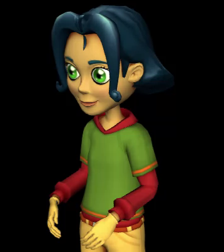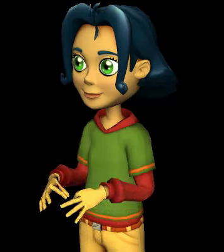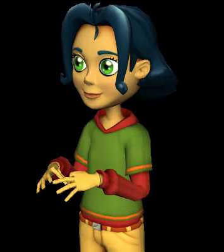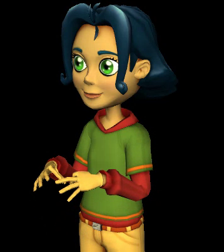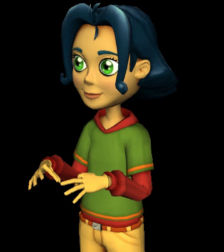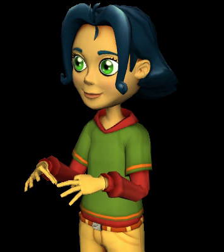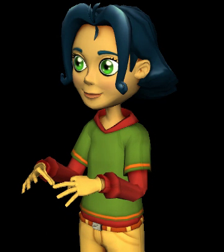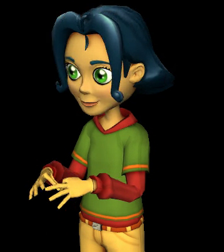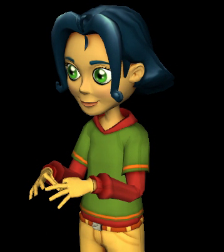غرفة